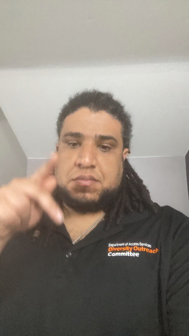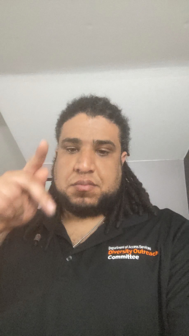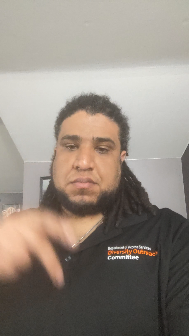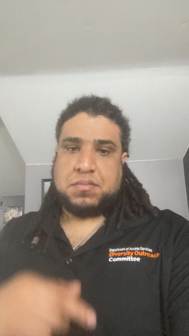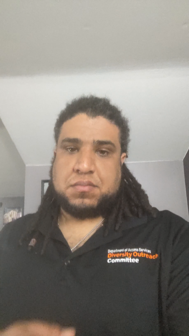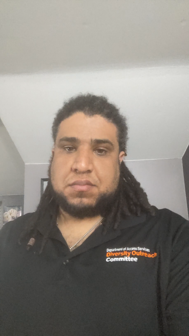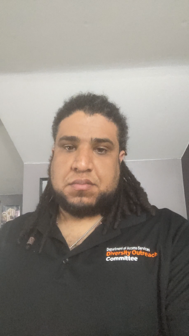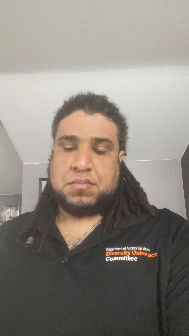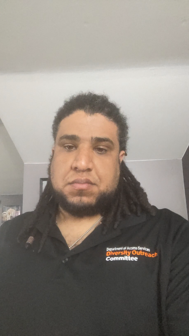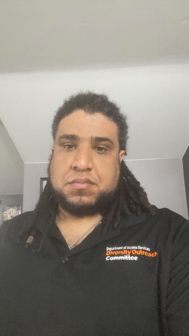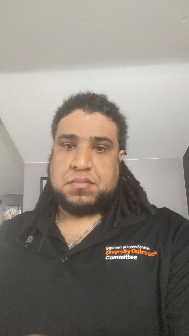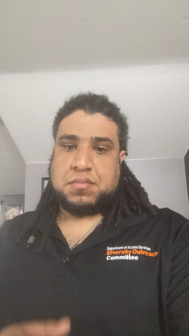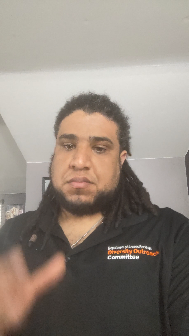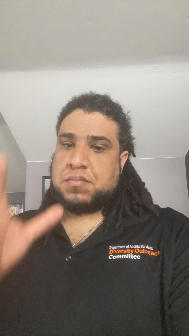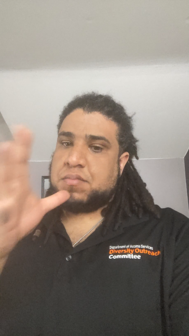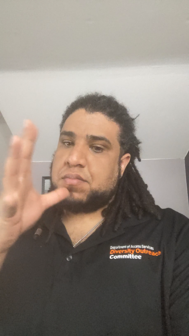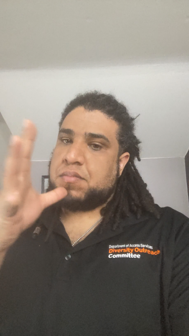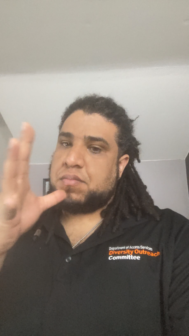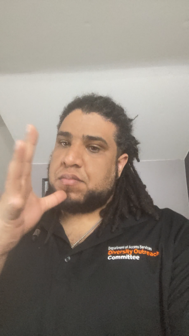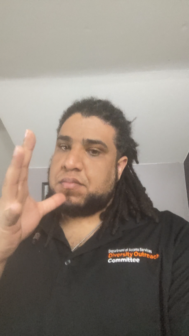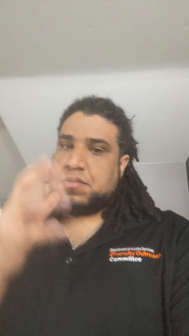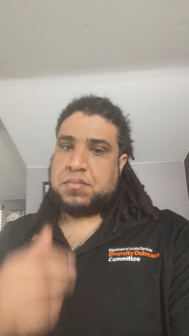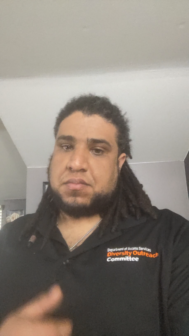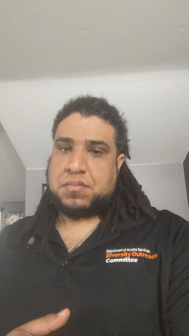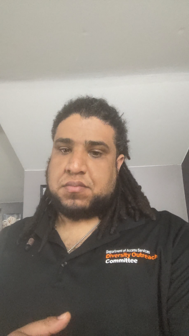mommy